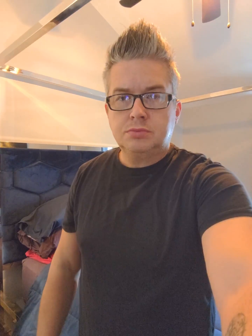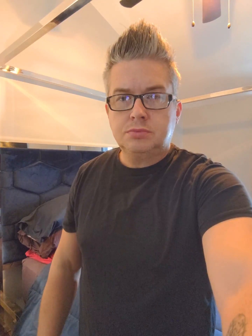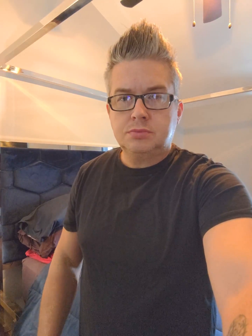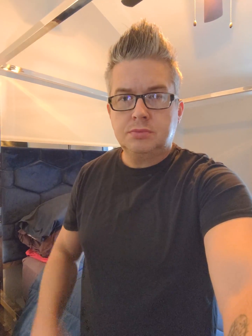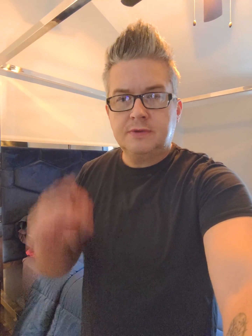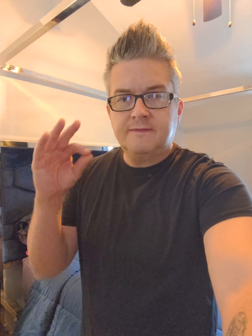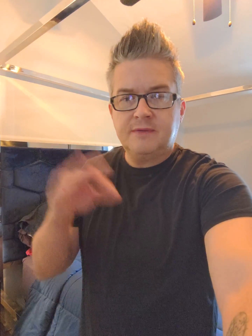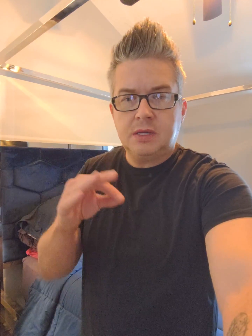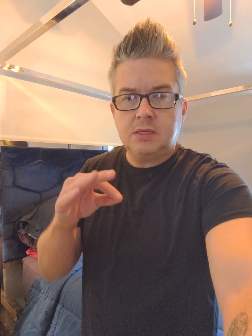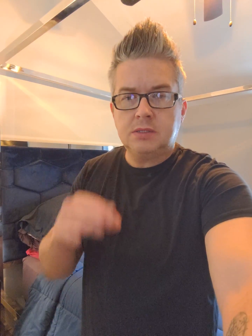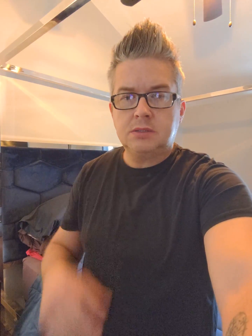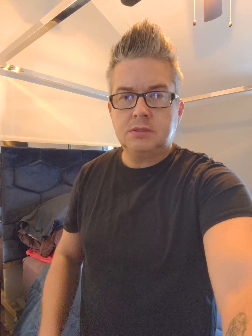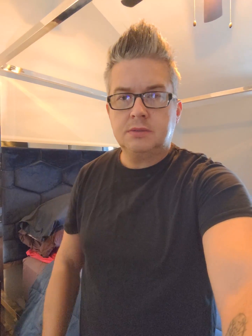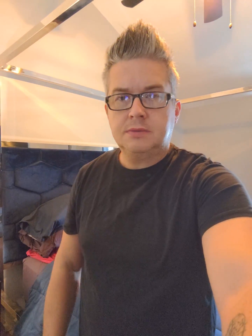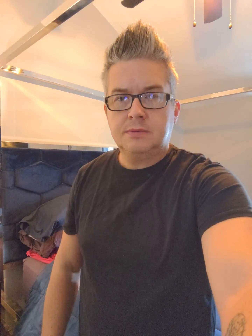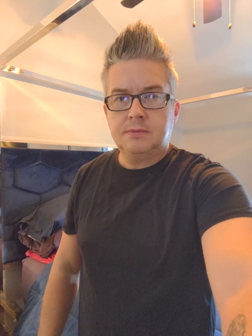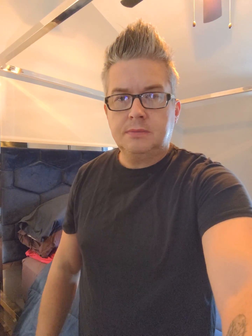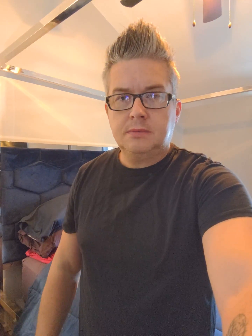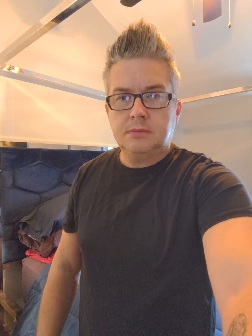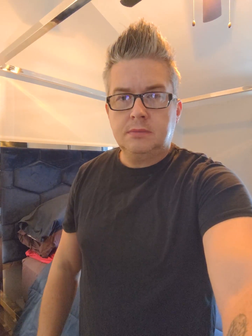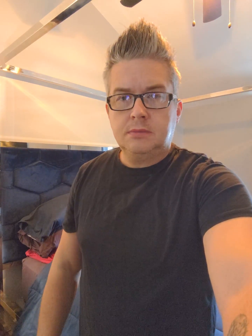fit